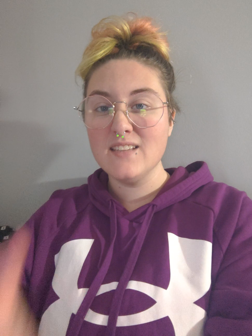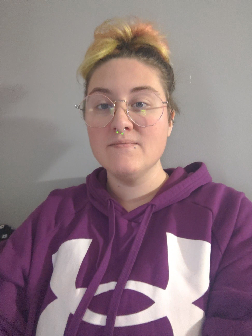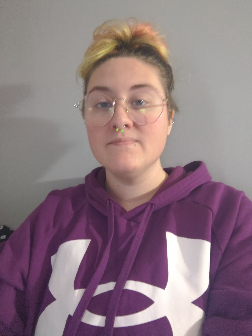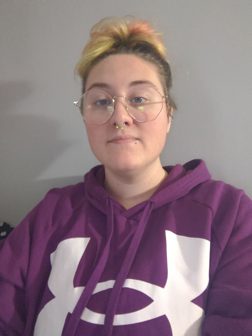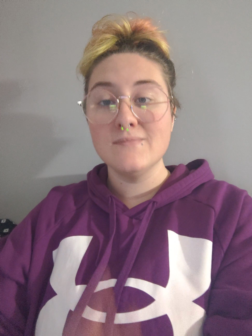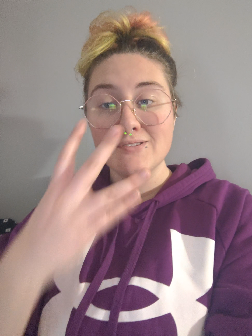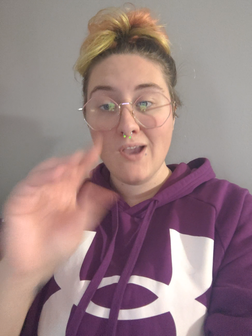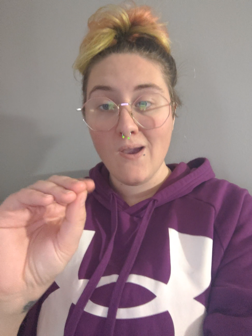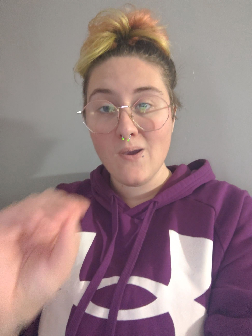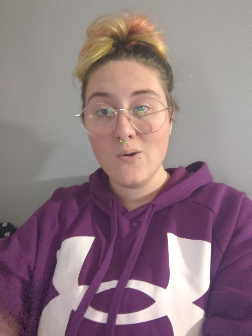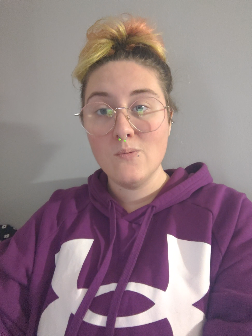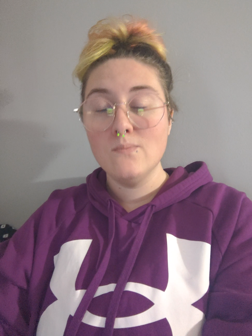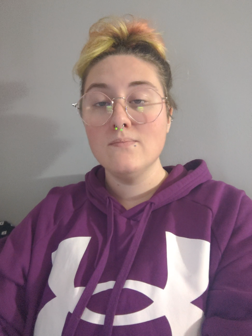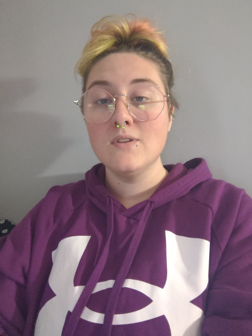go